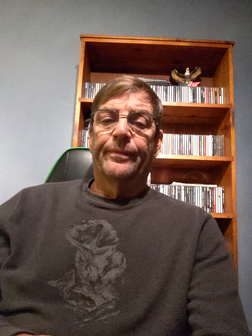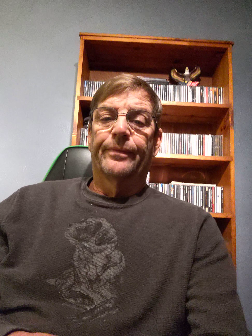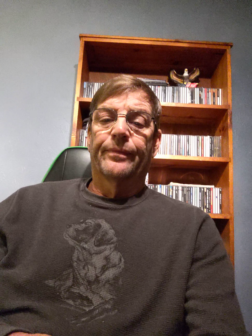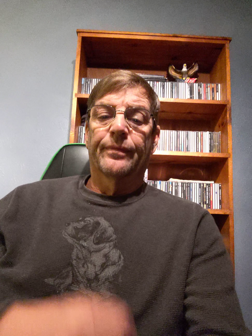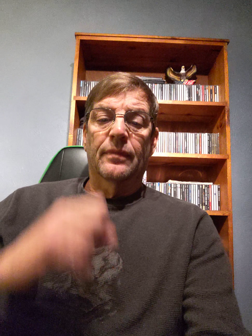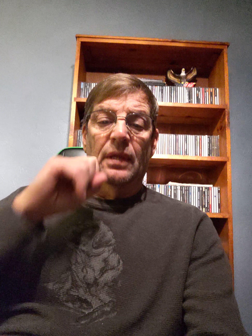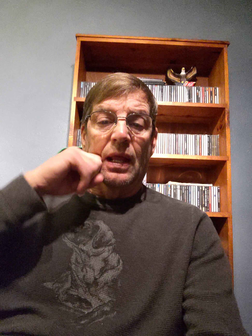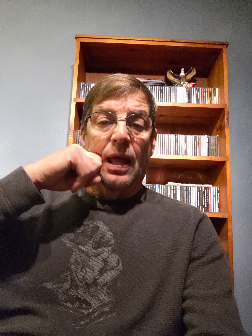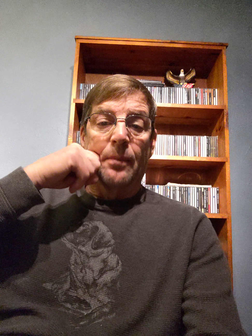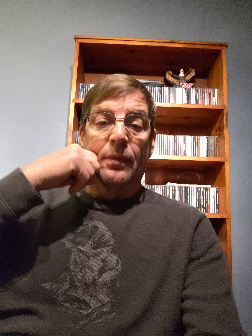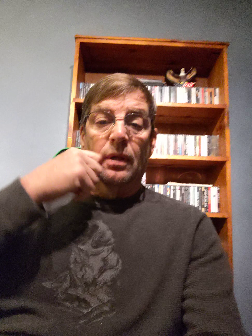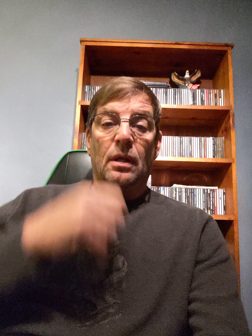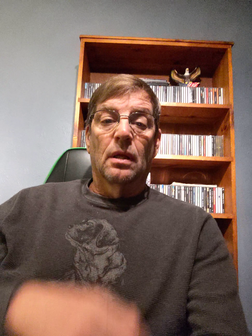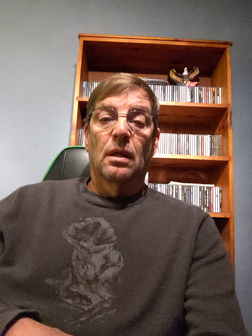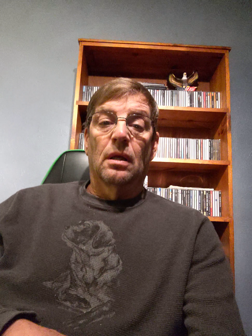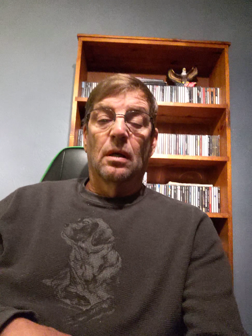apple